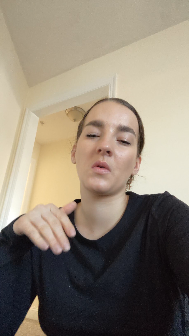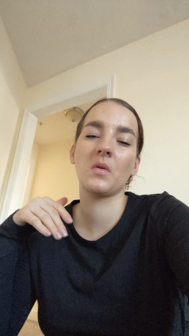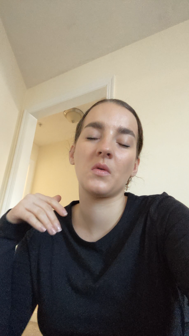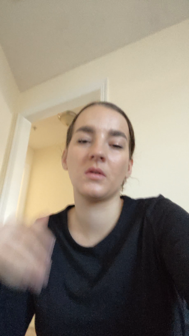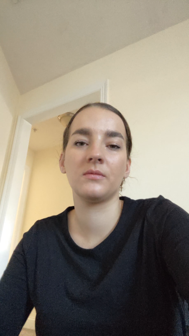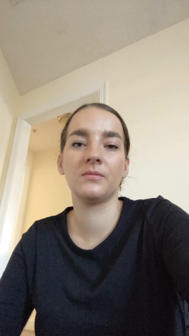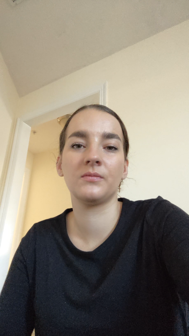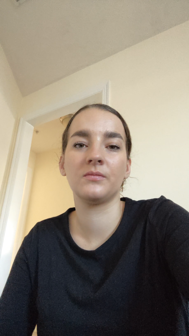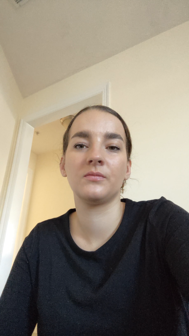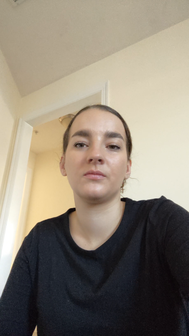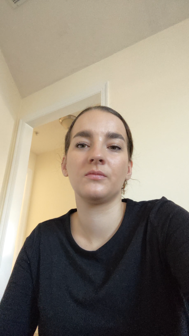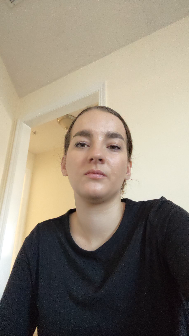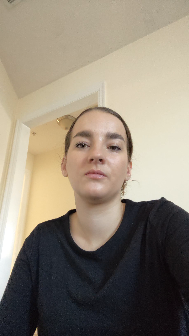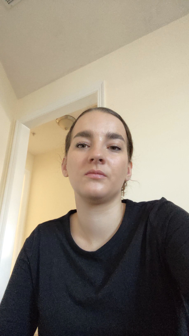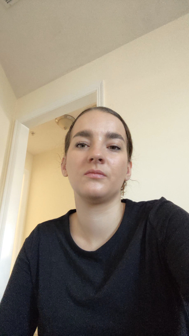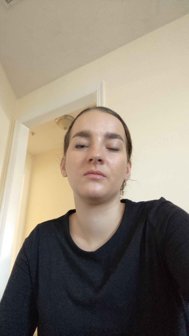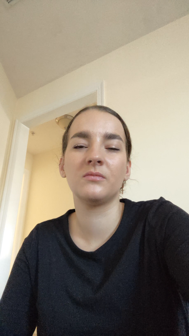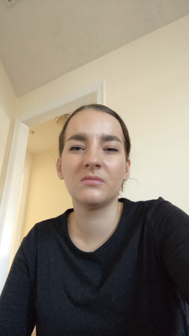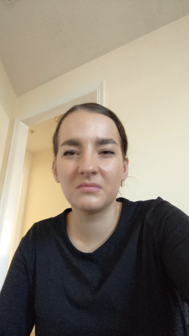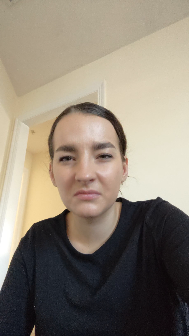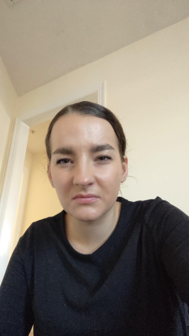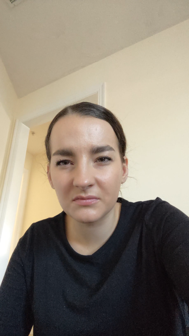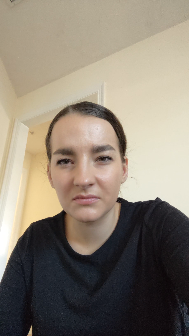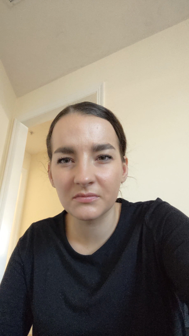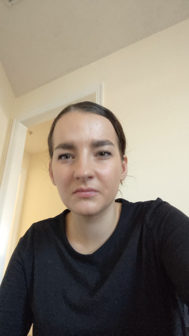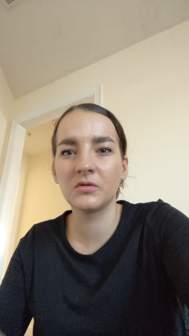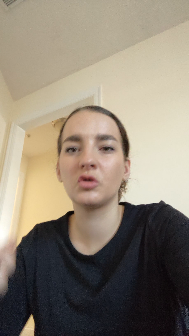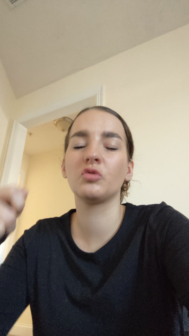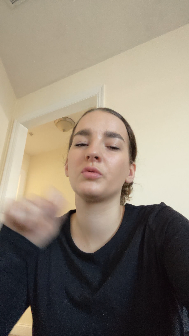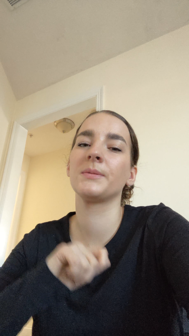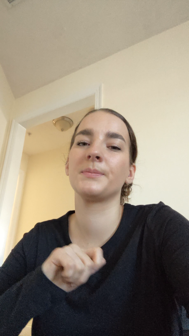rip